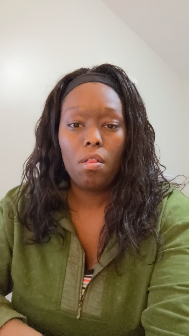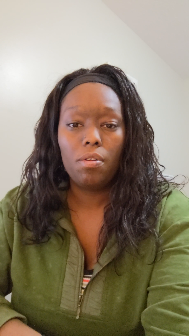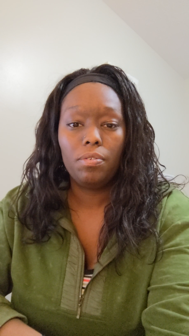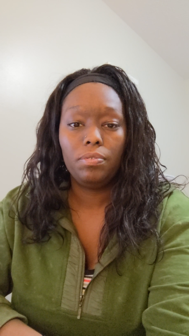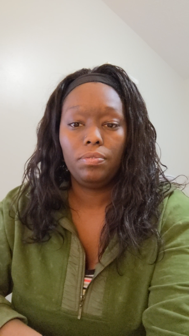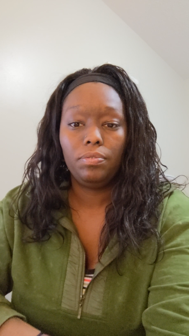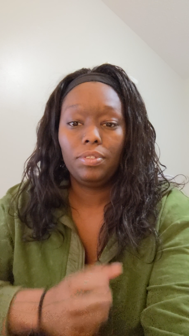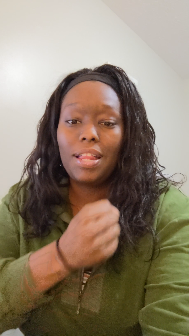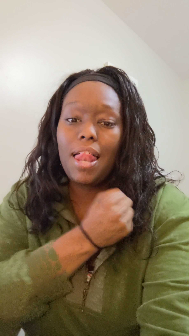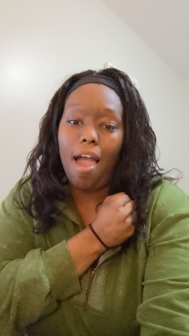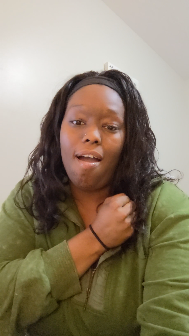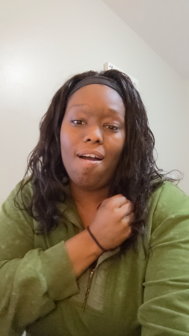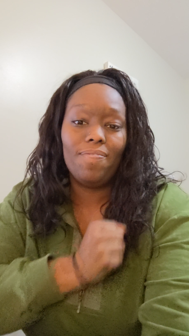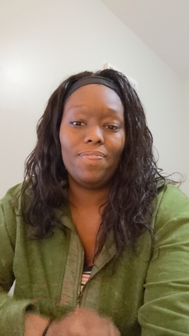love